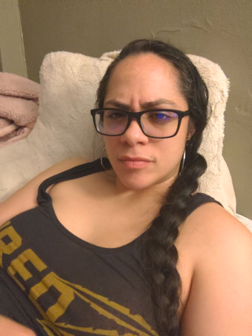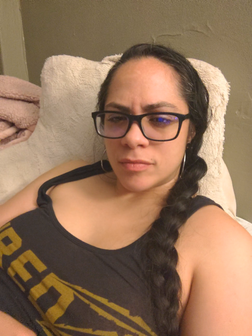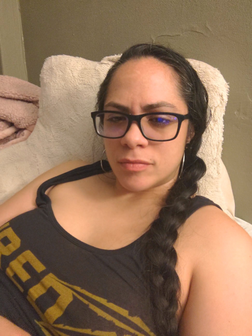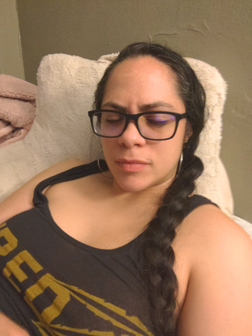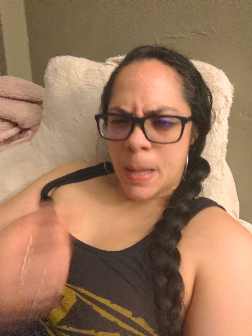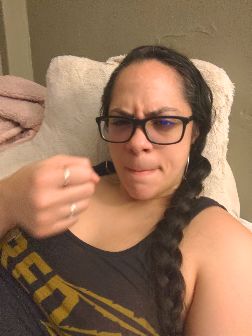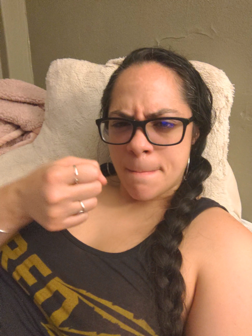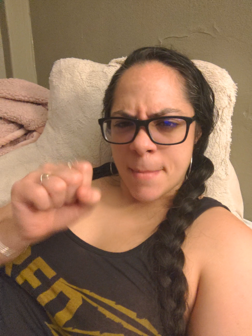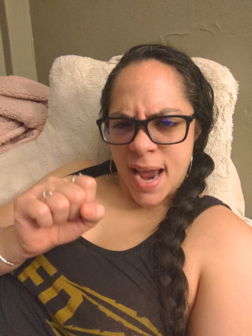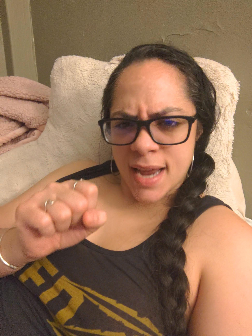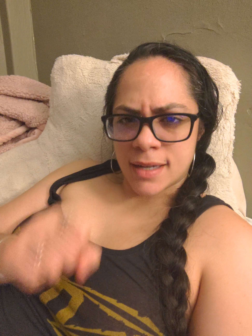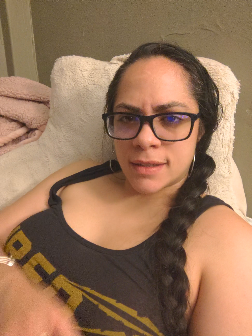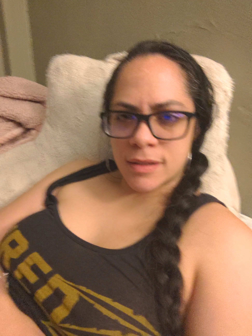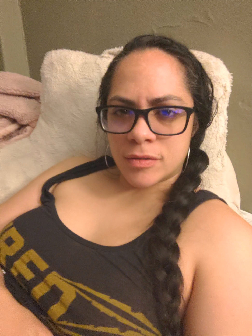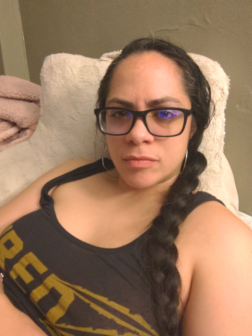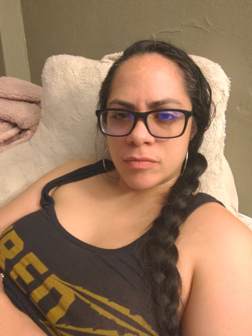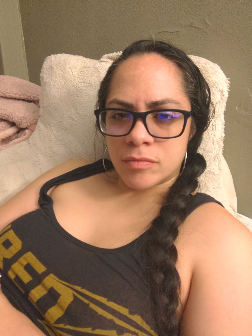make